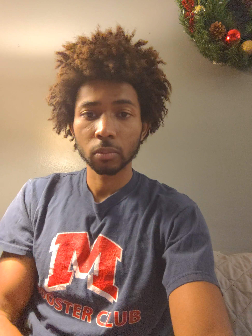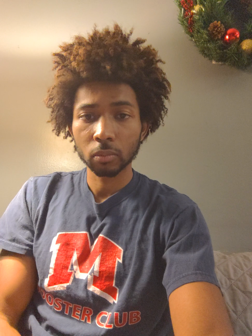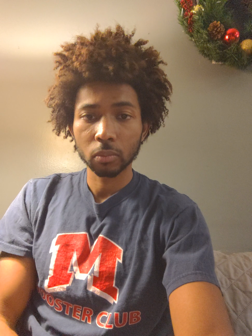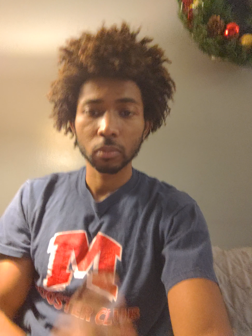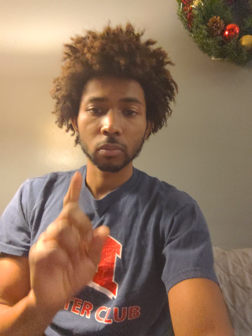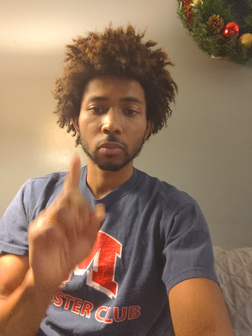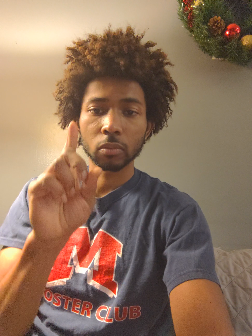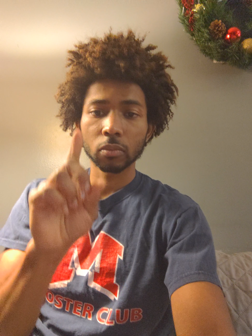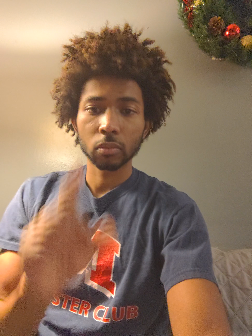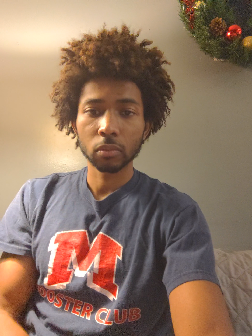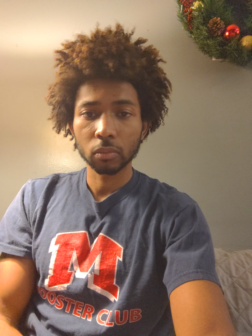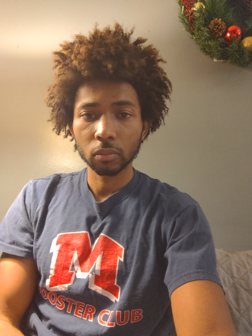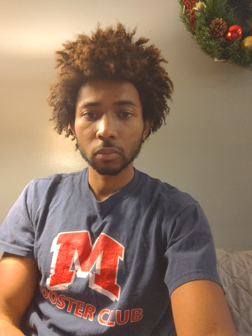up